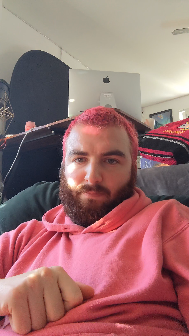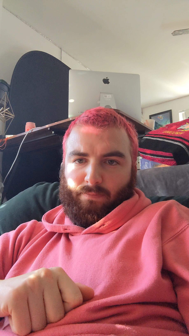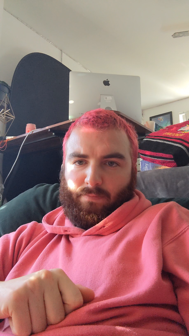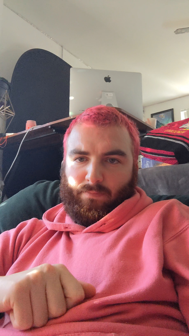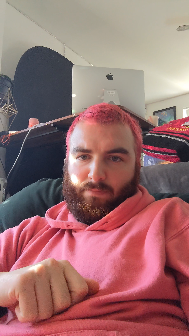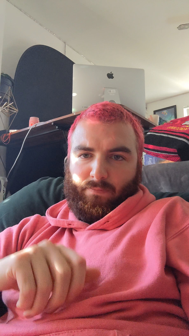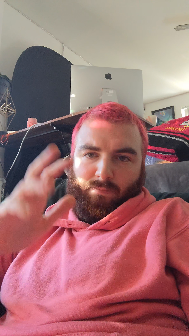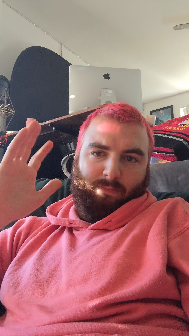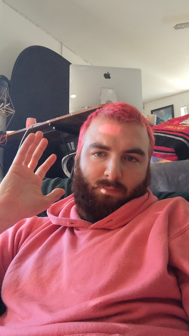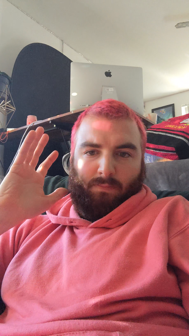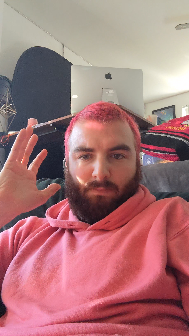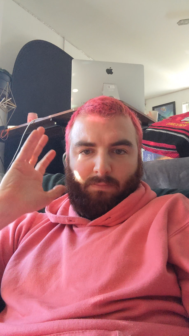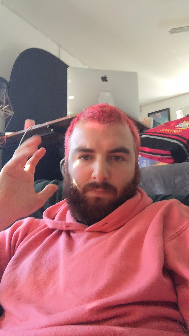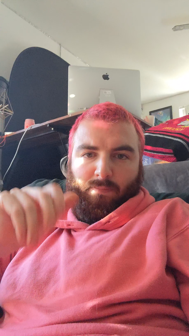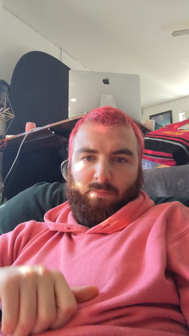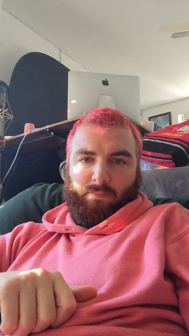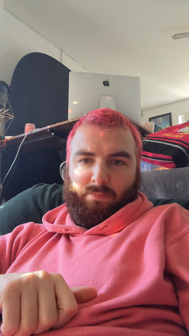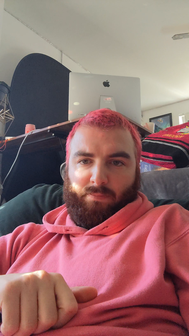pillow